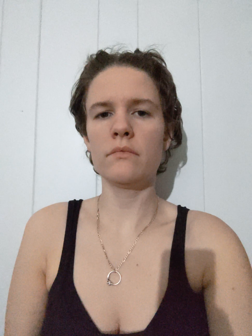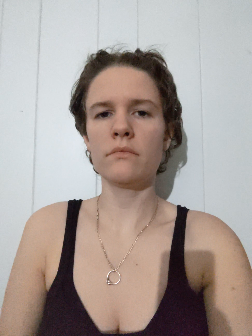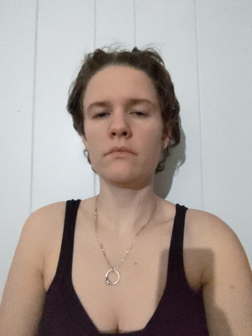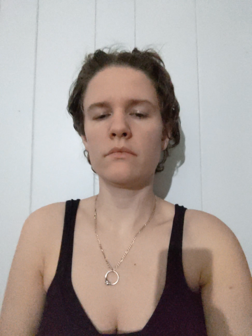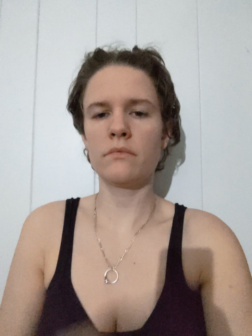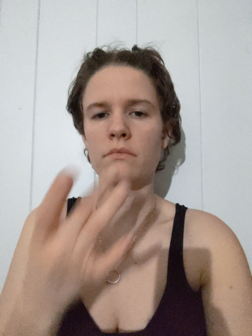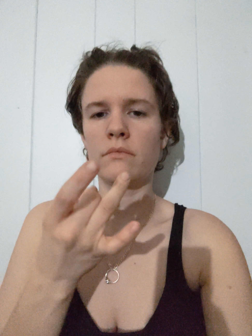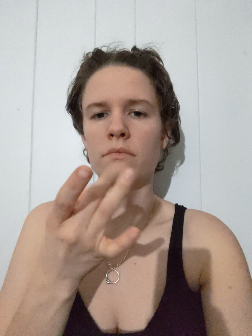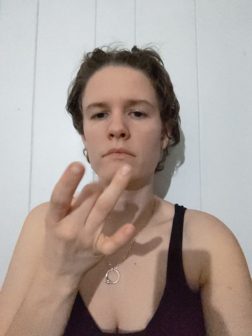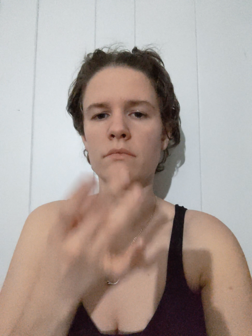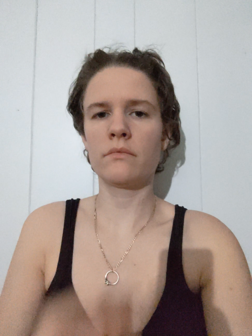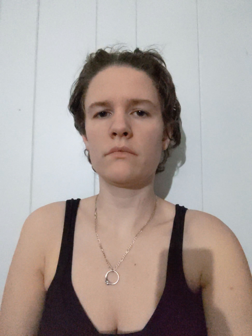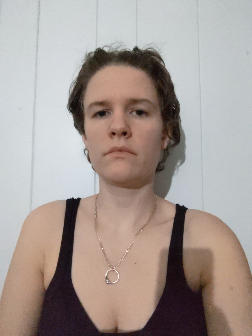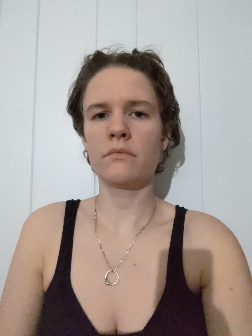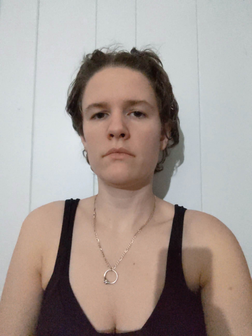snack